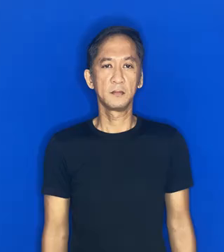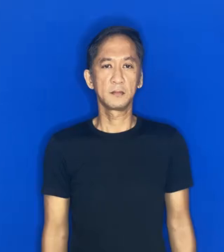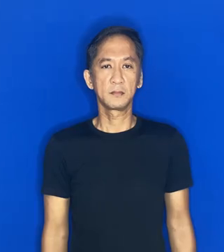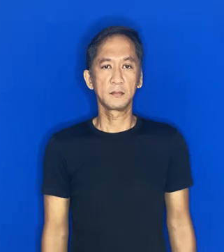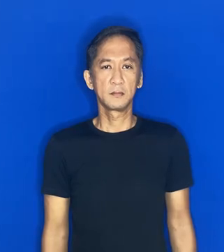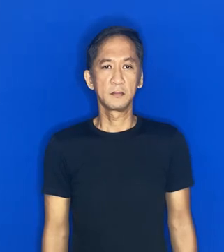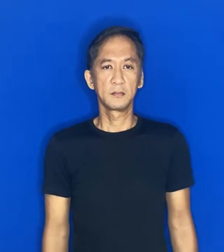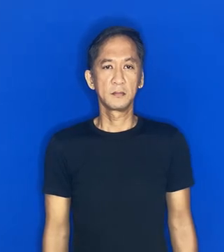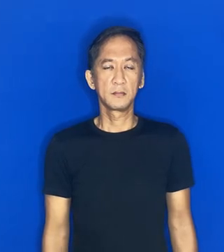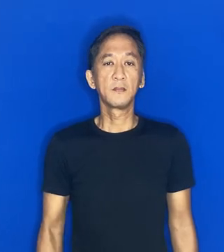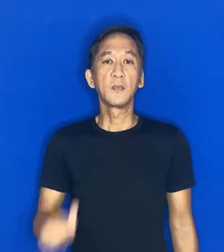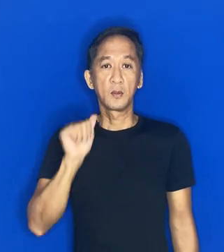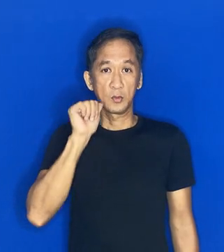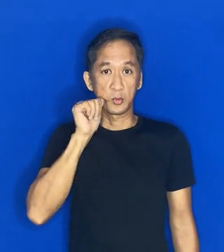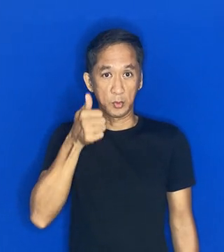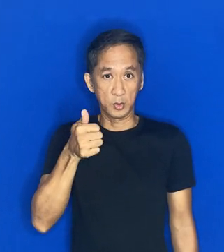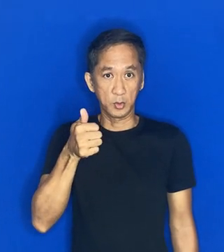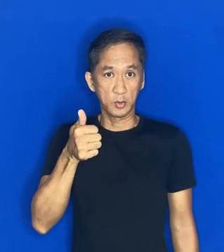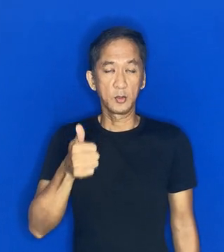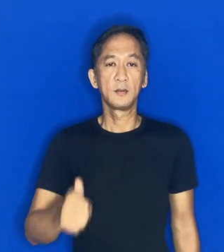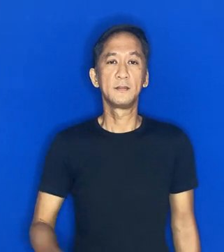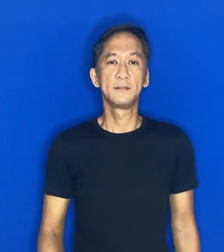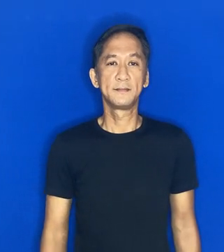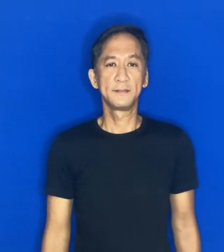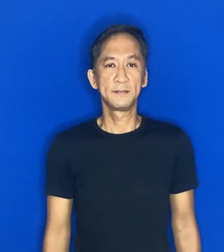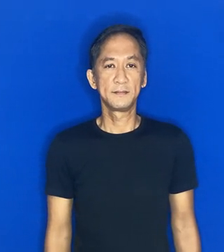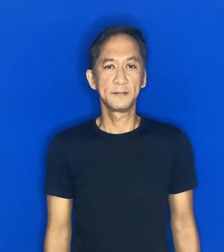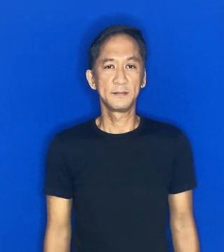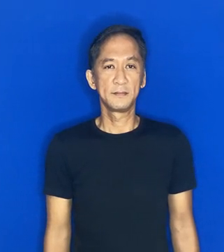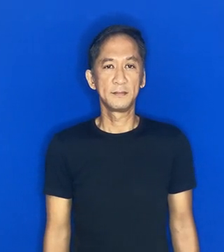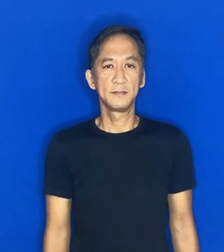tomorrow